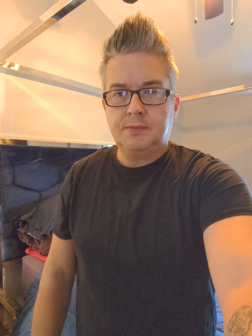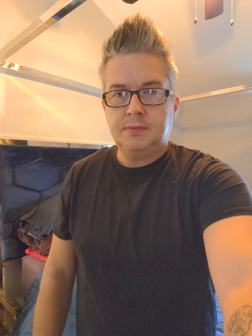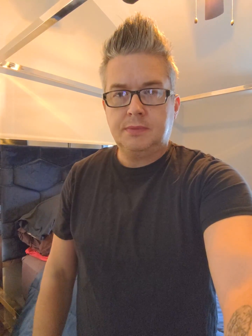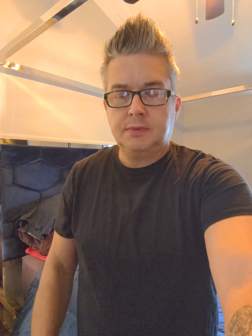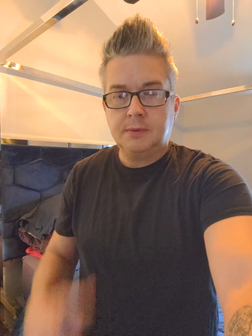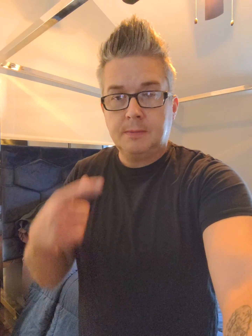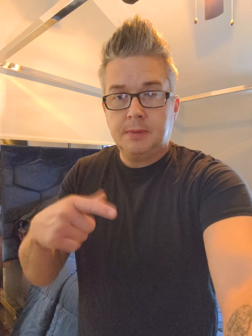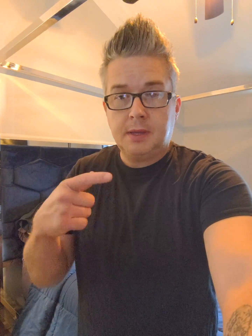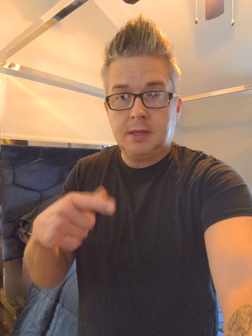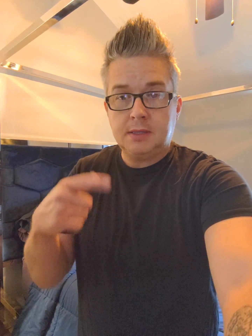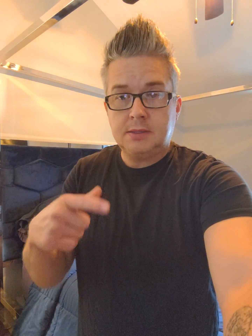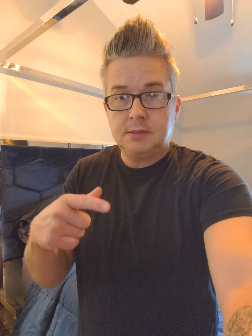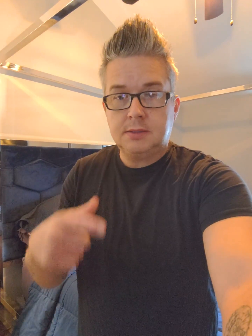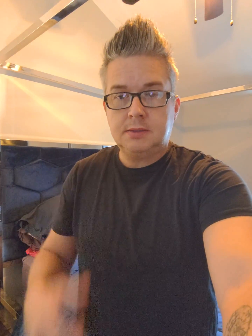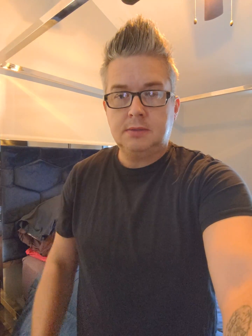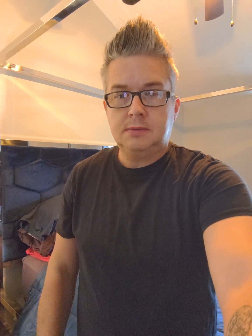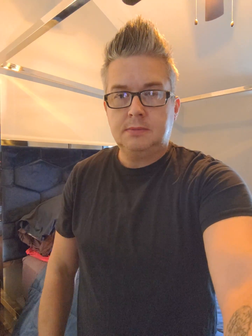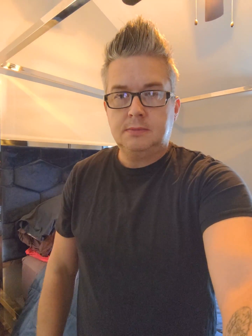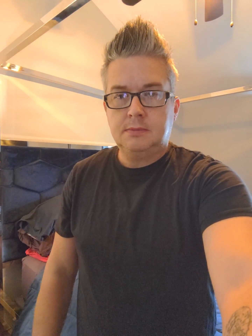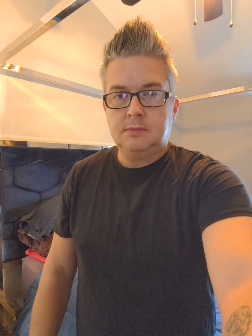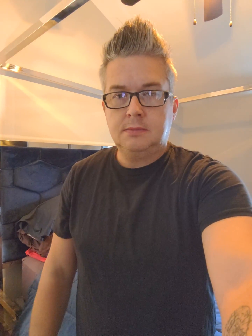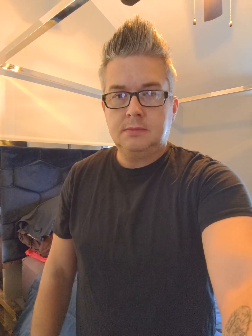plate